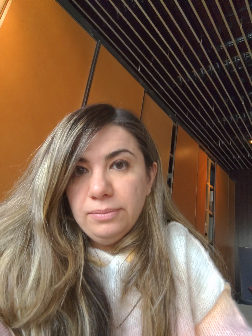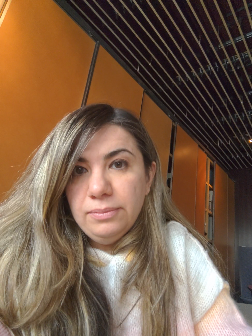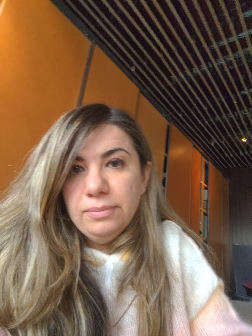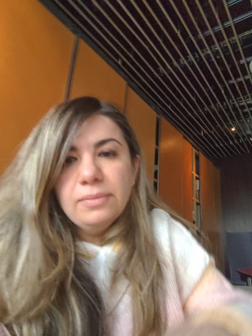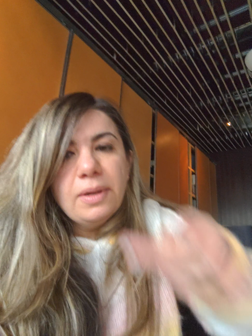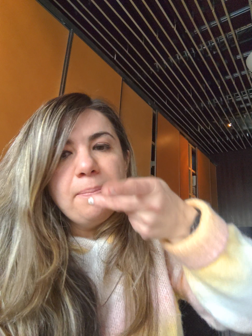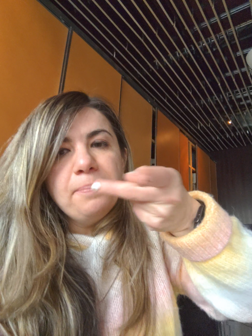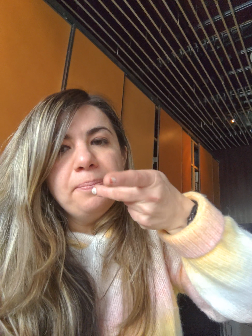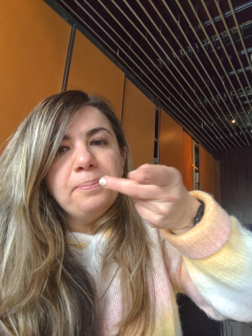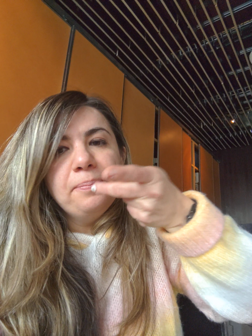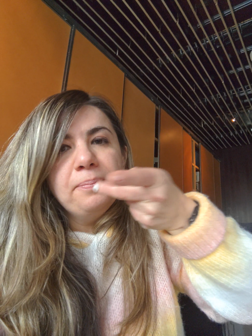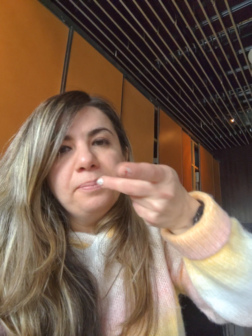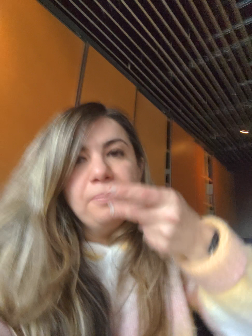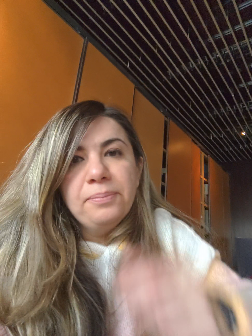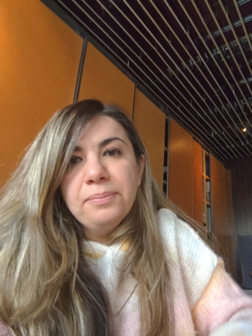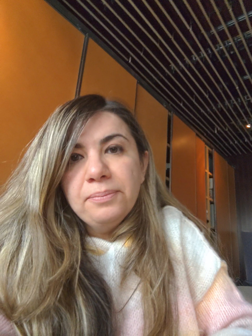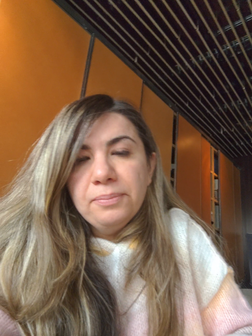pizza